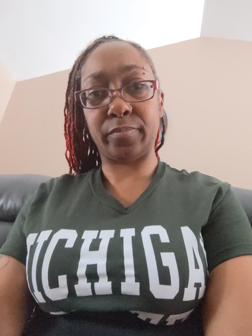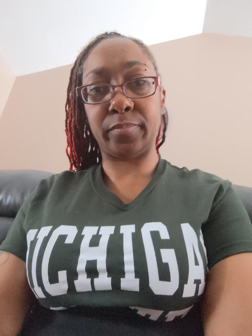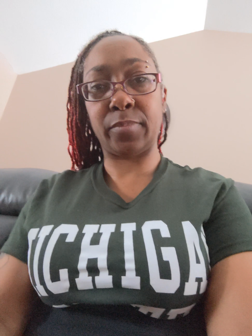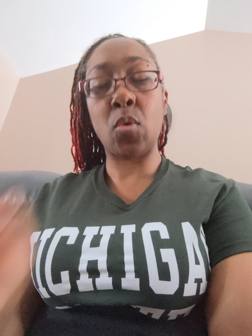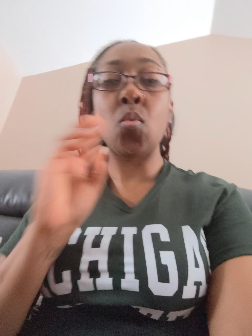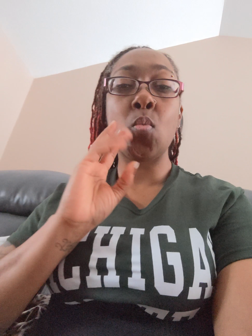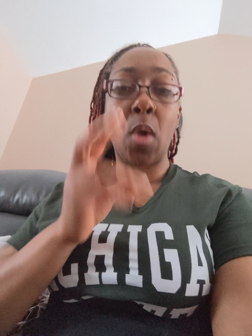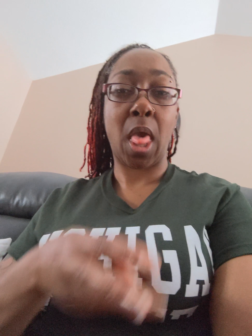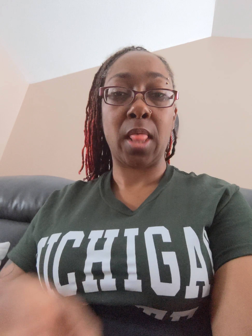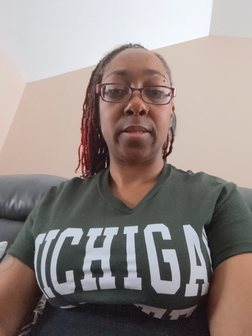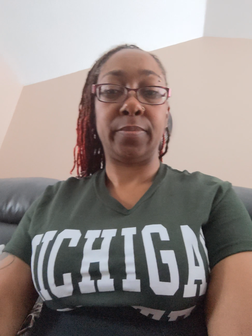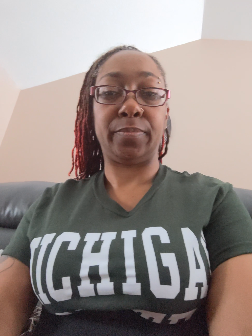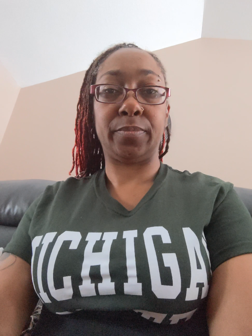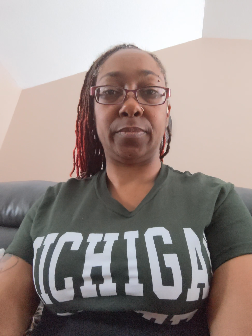will